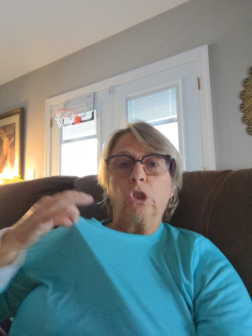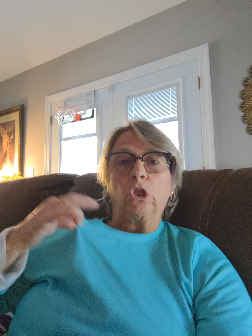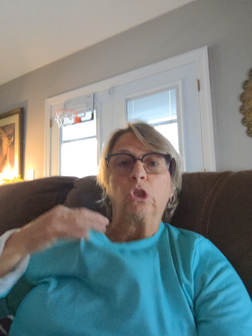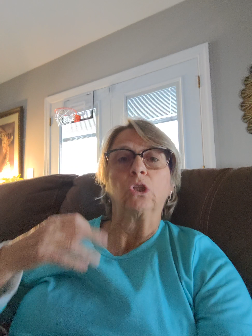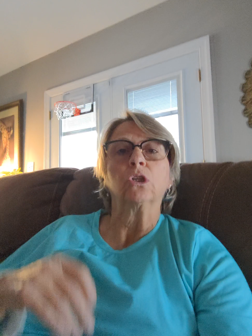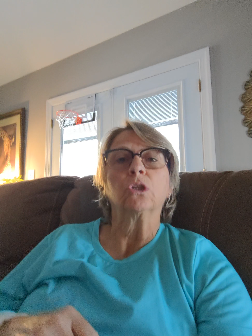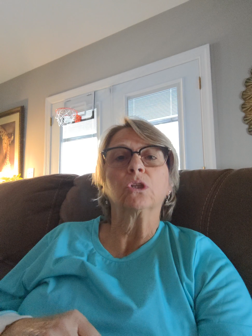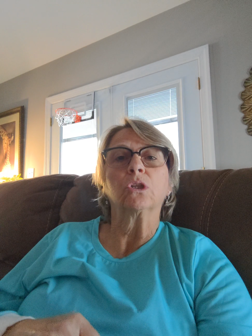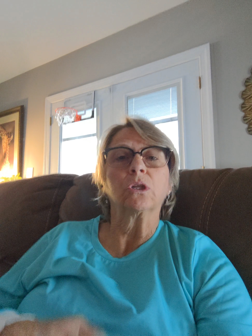shirt